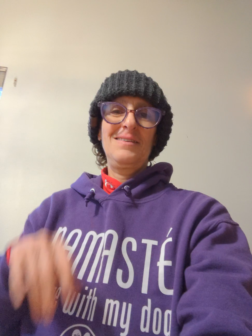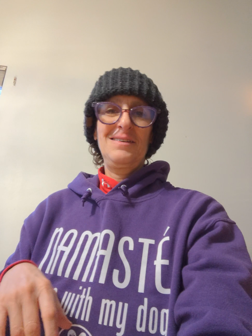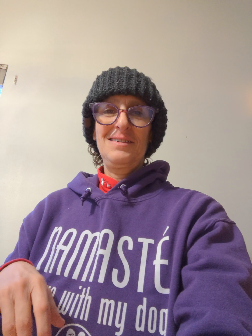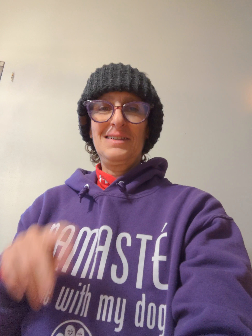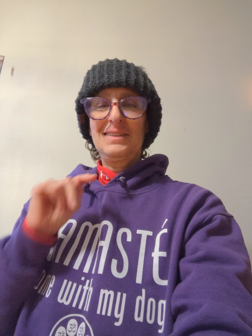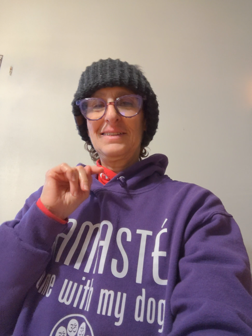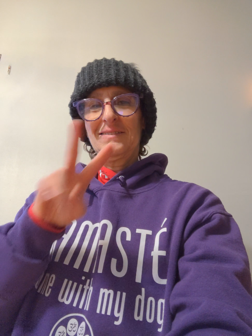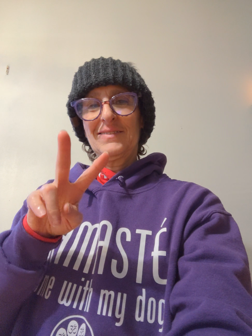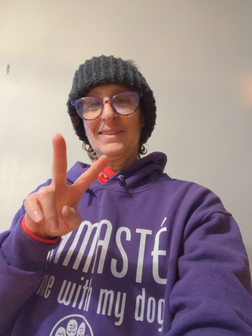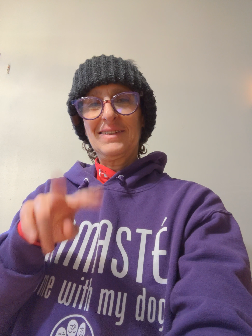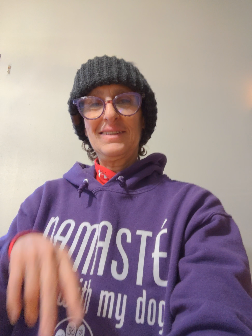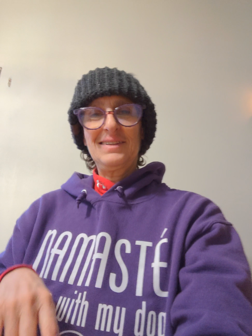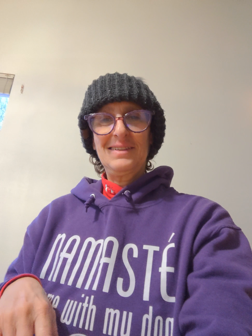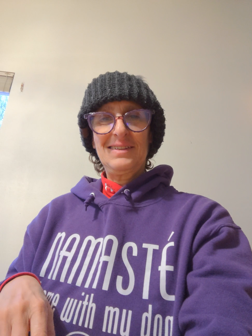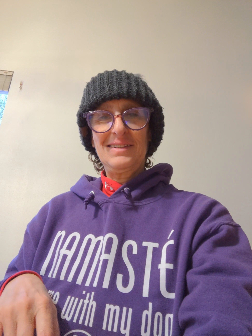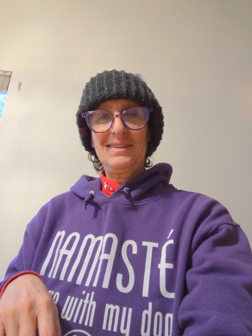TV